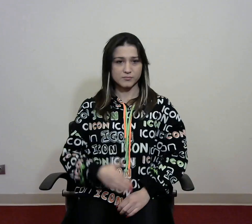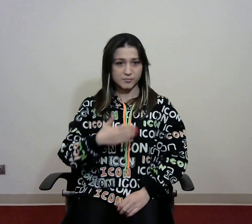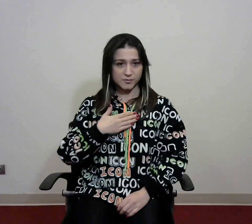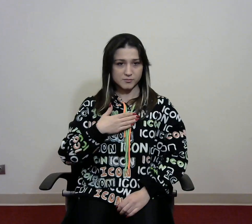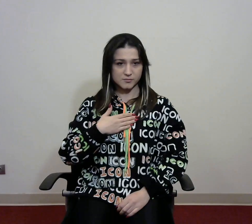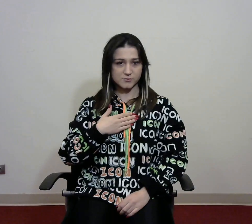mən